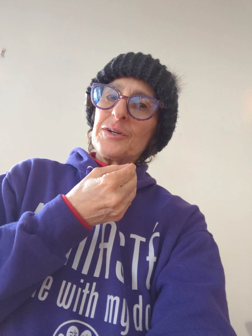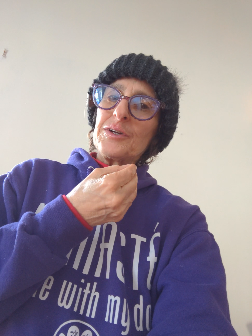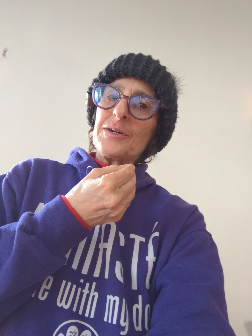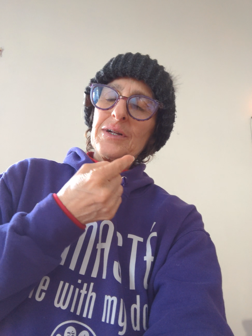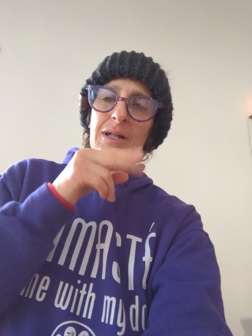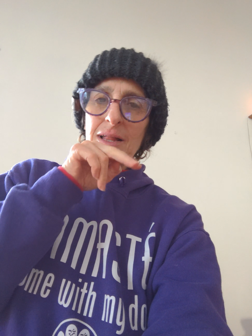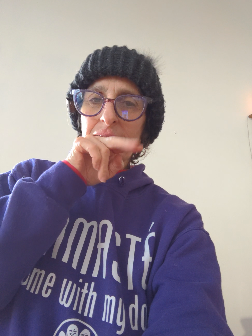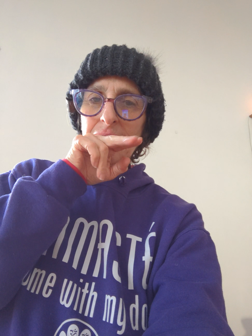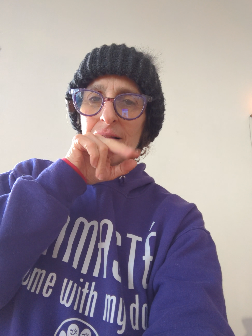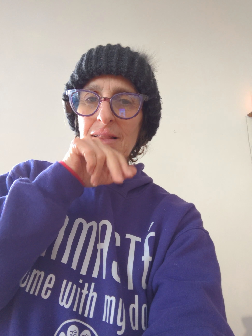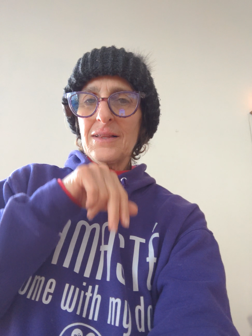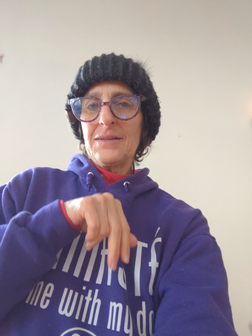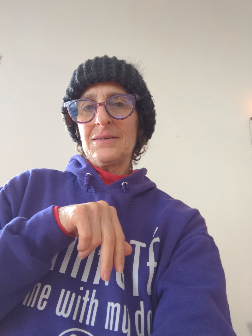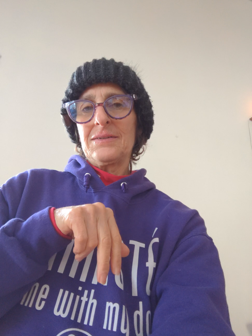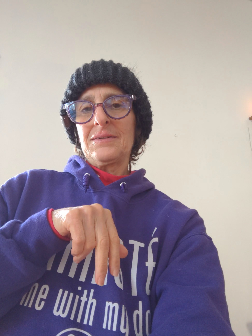tongue